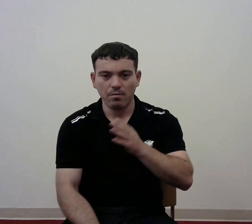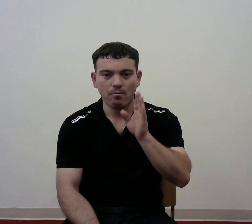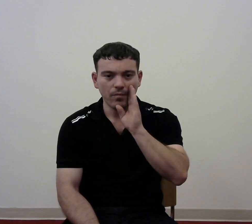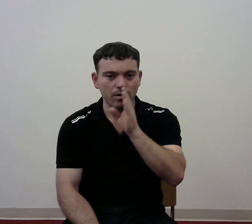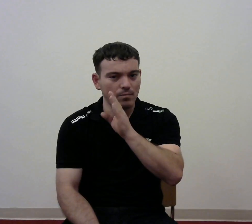ana